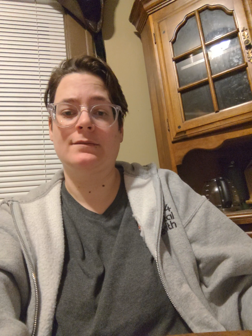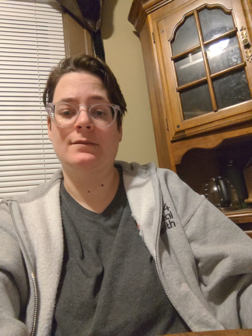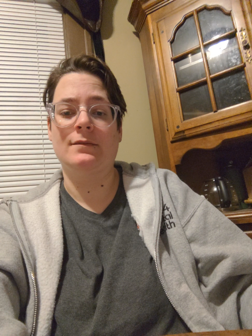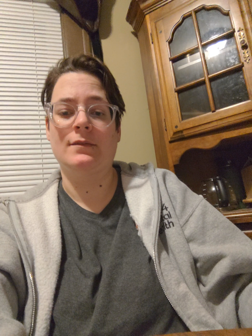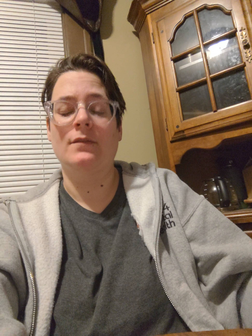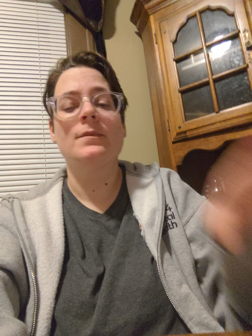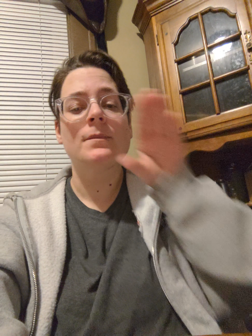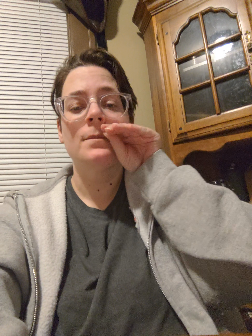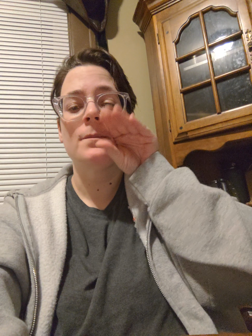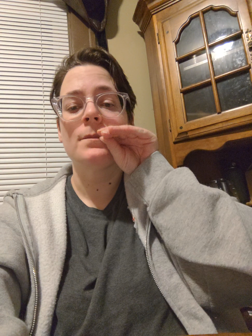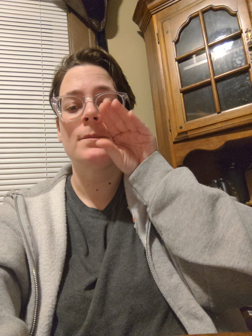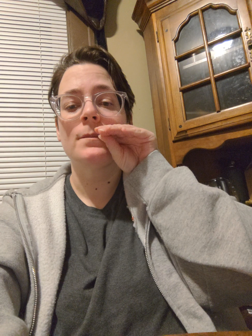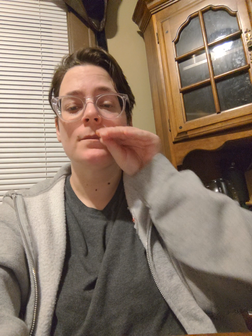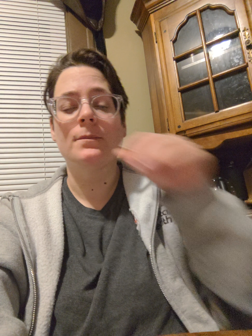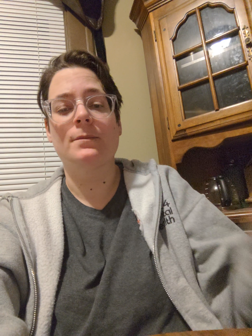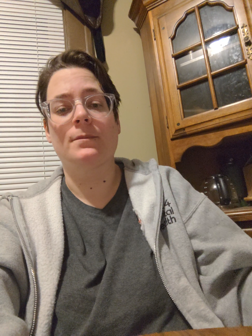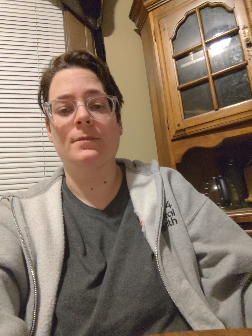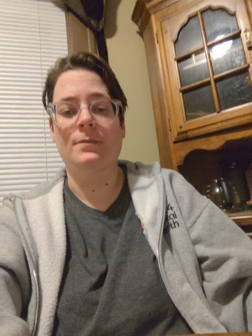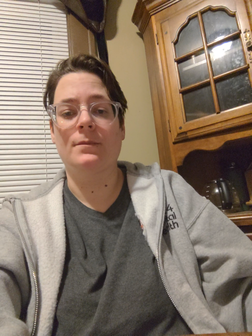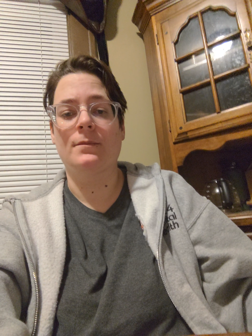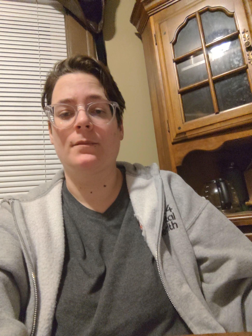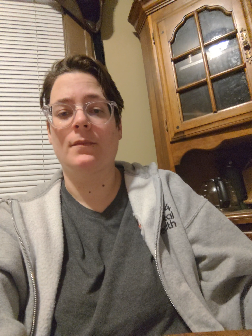goose